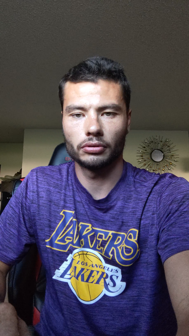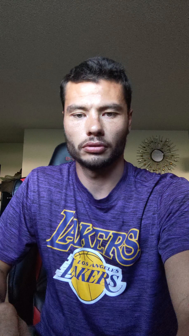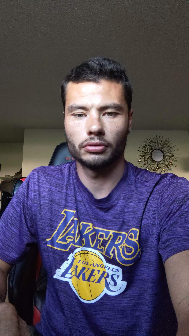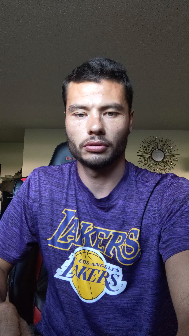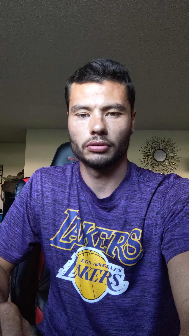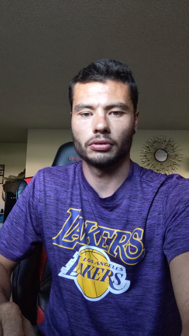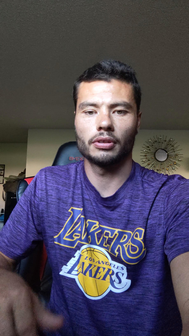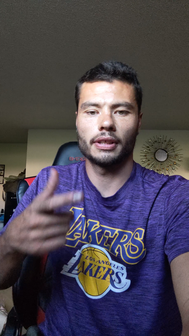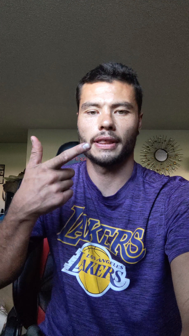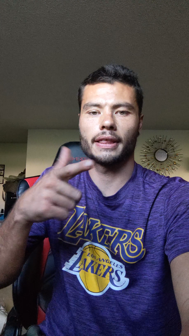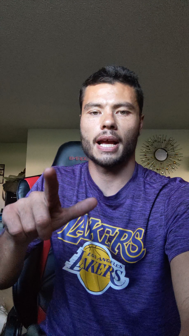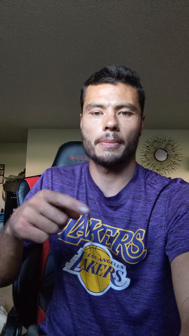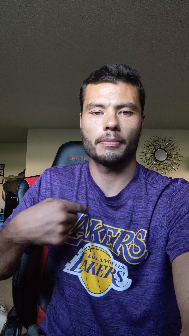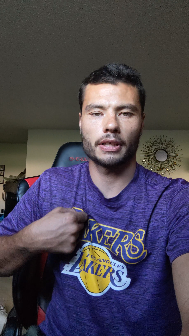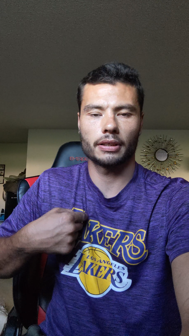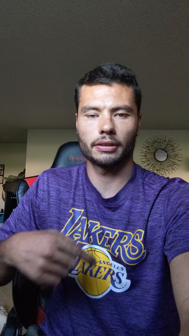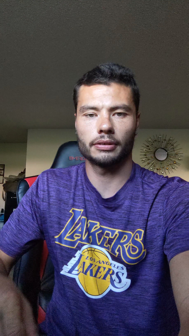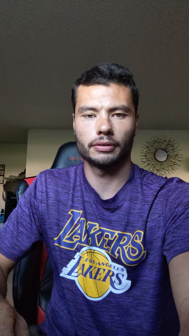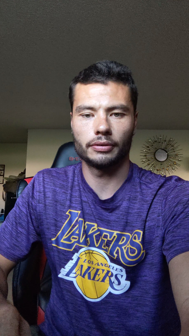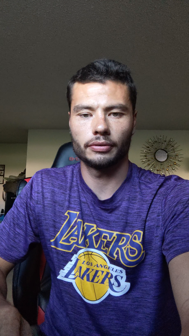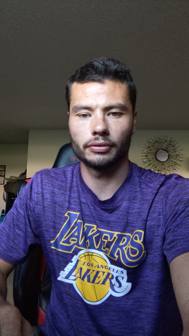let me